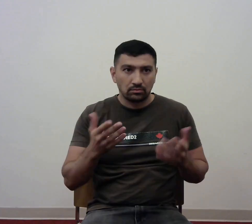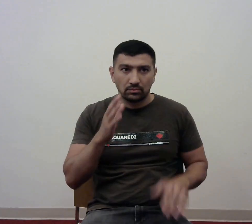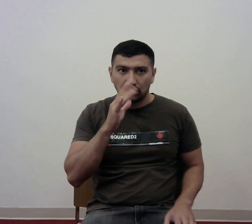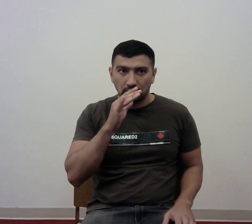yaş